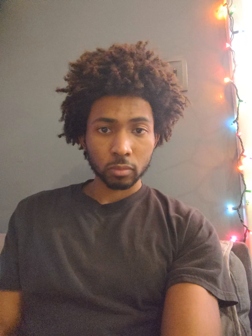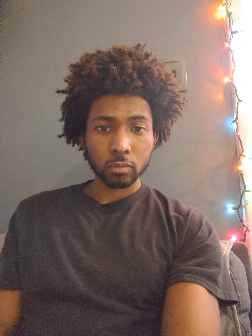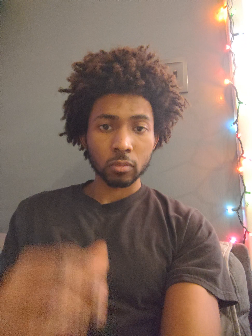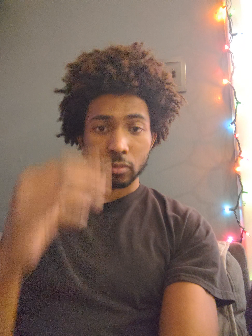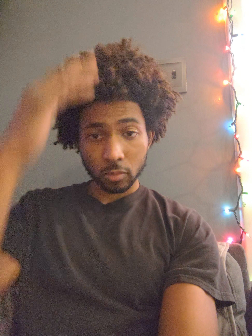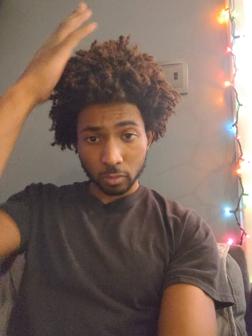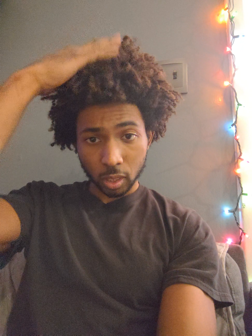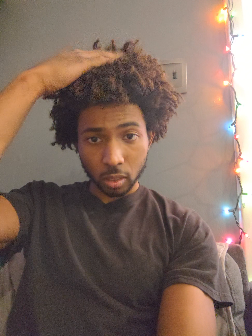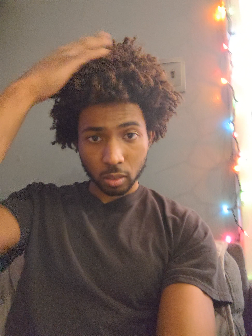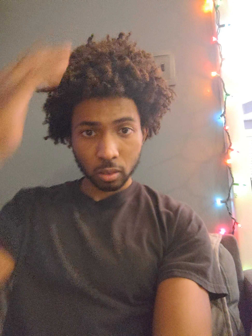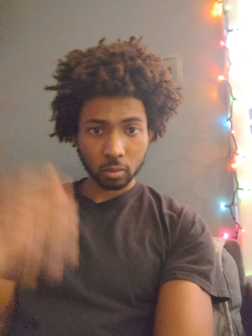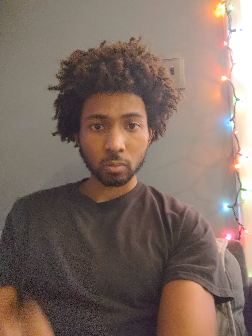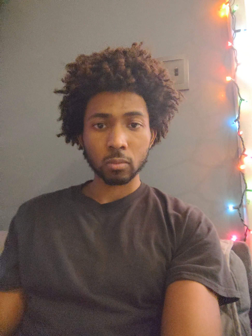hat